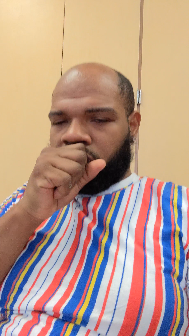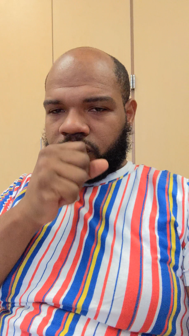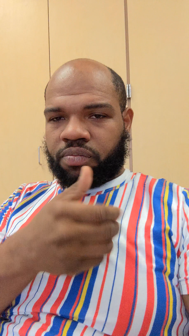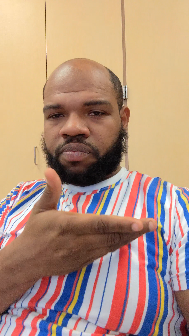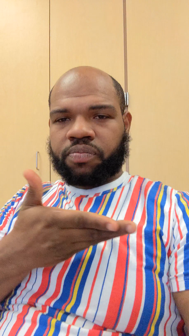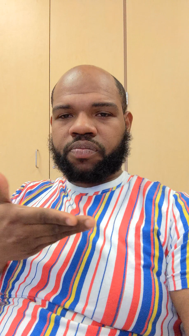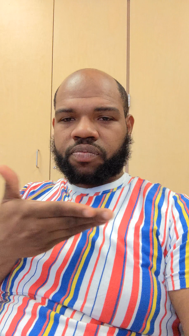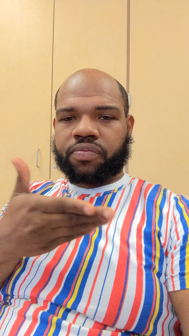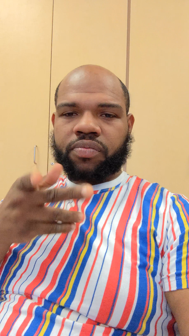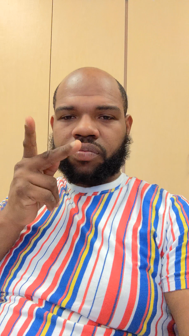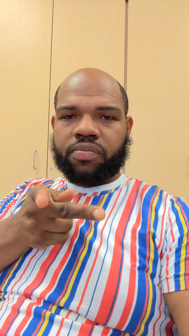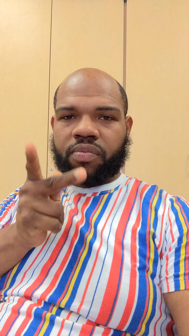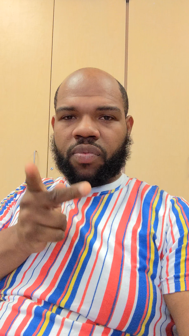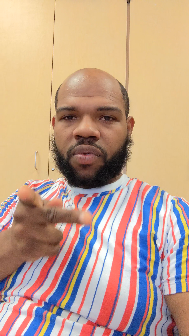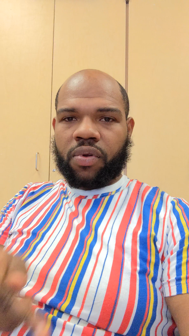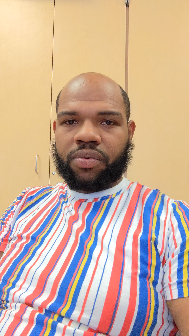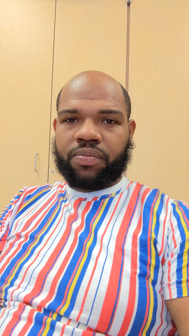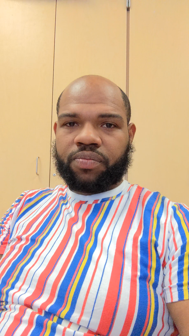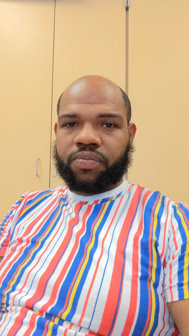babysitter